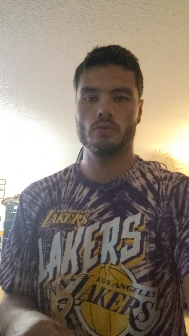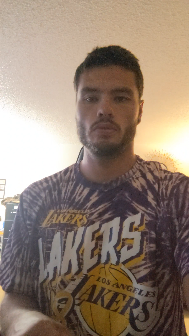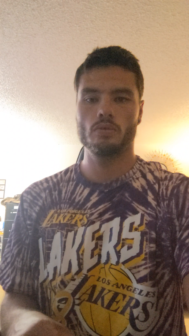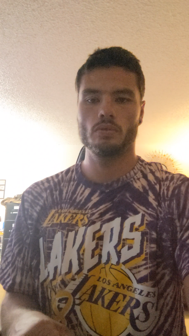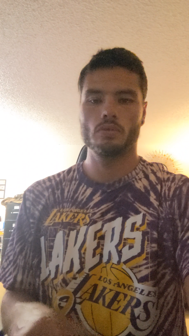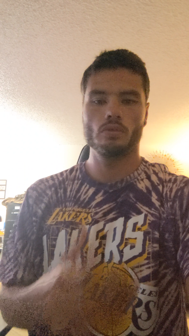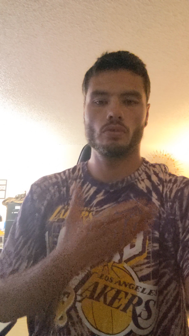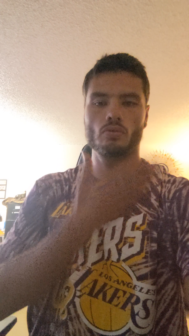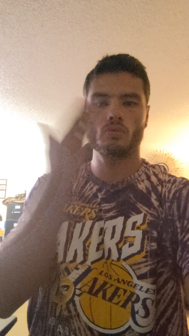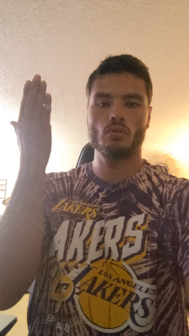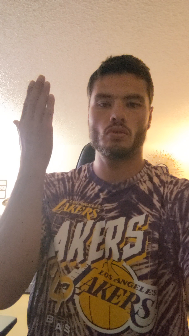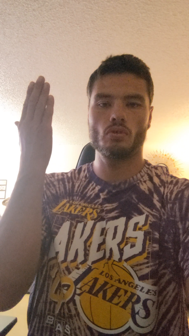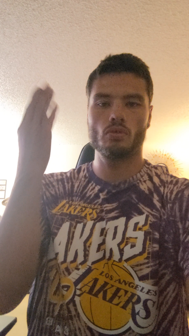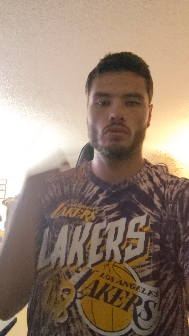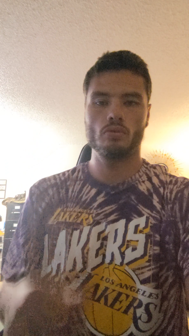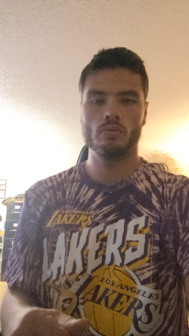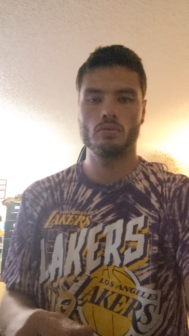all gone